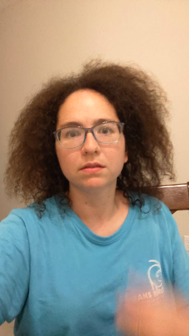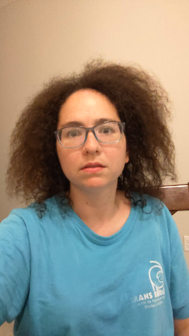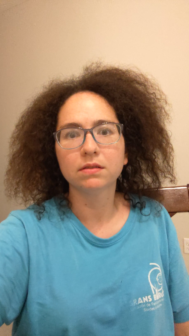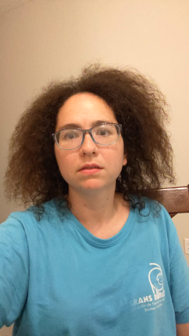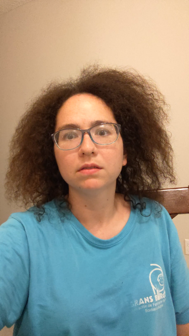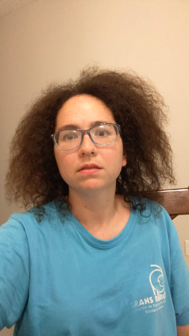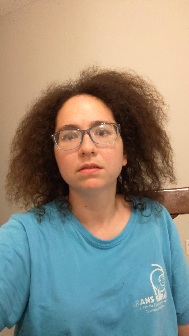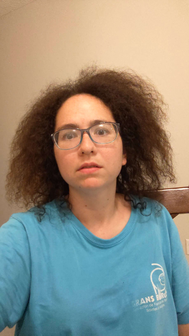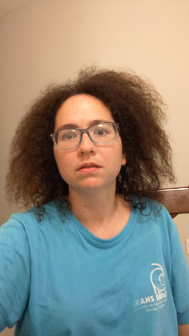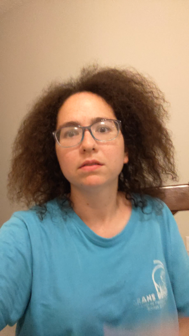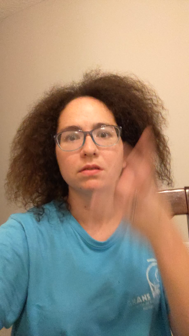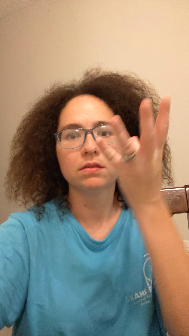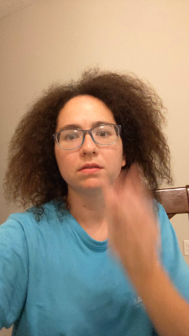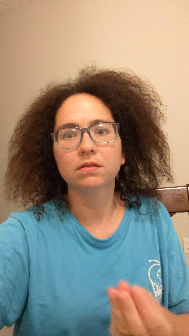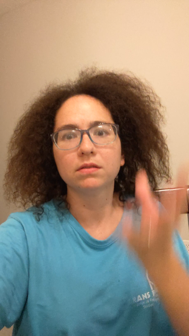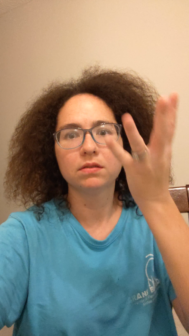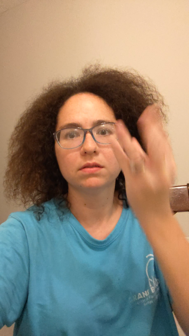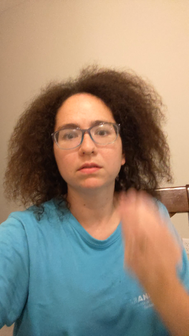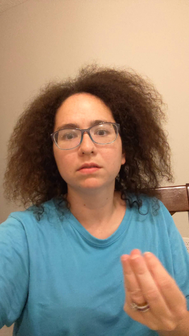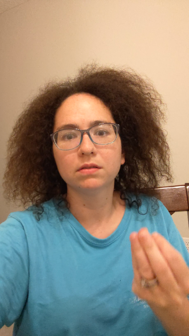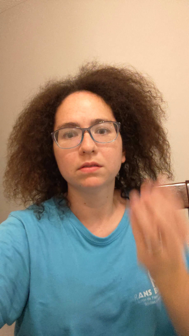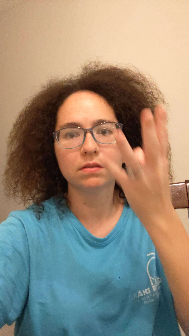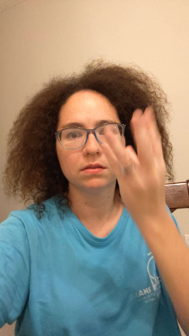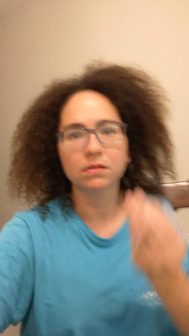gentle